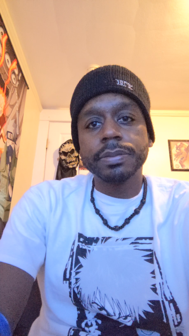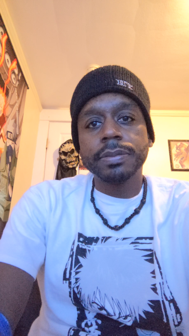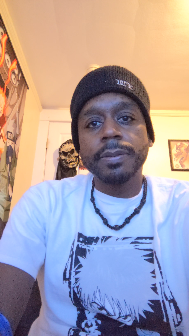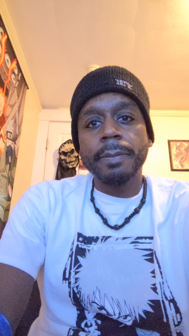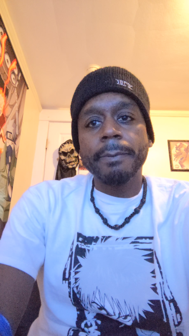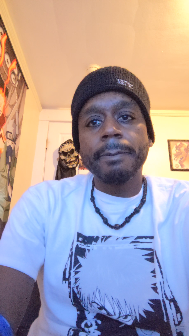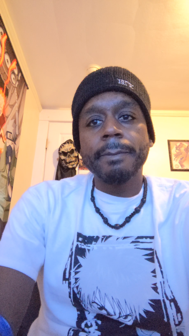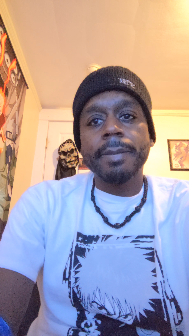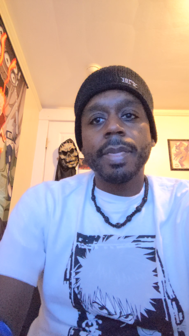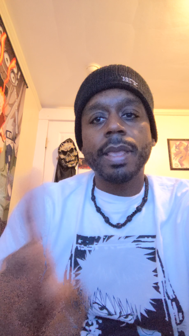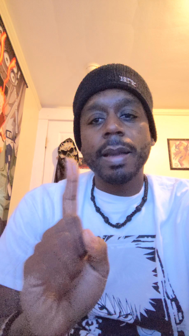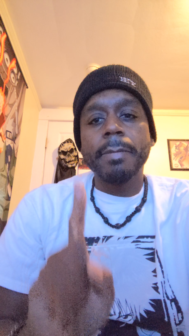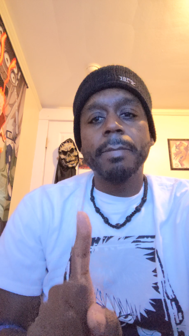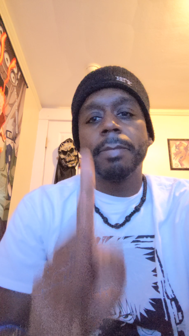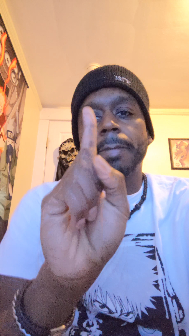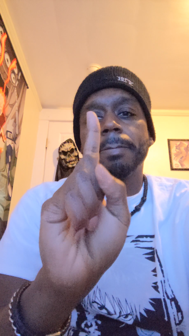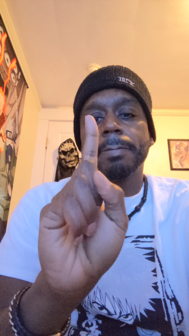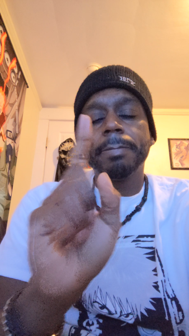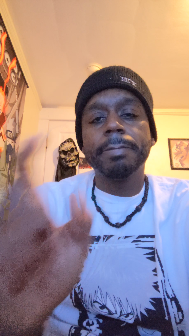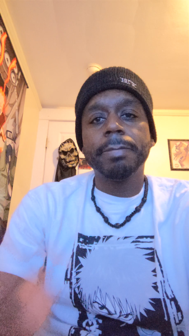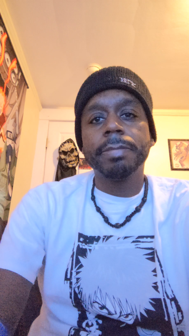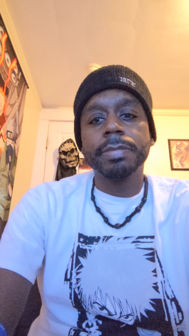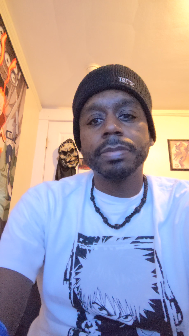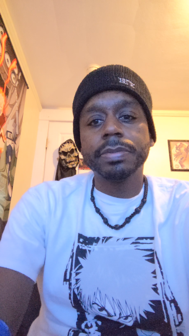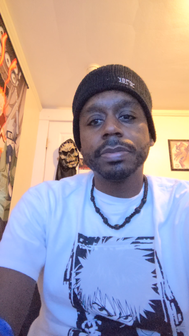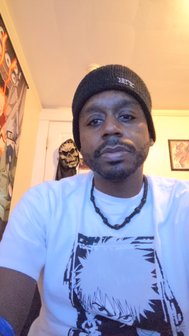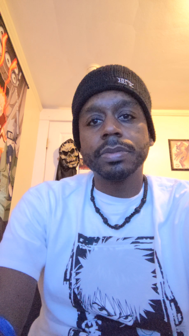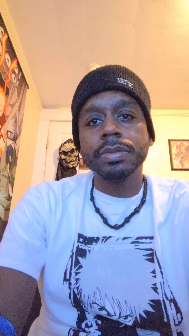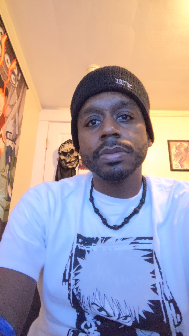bump